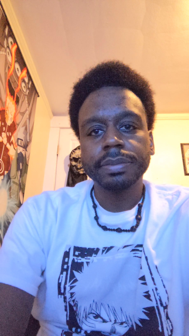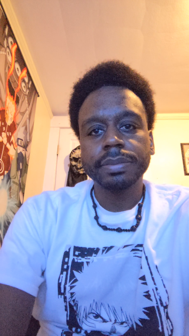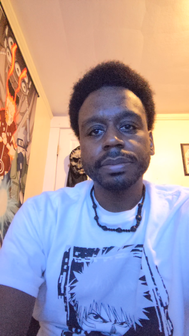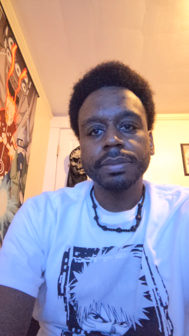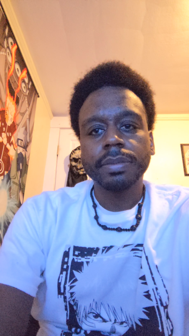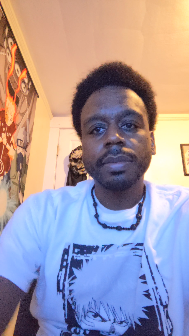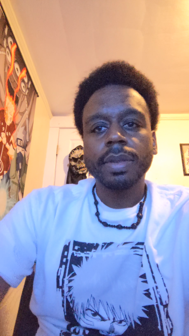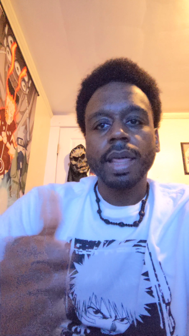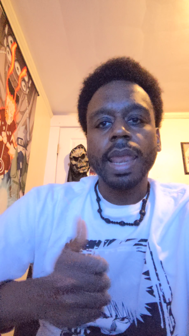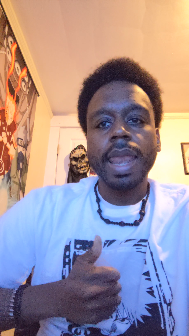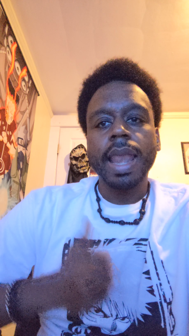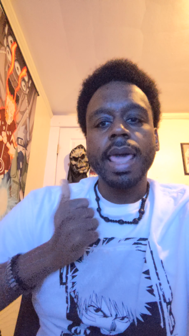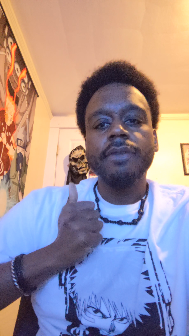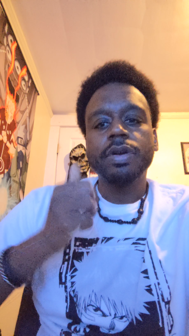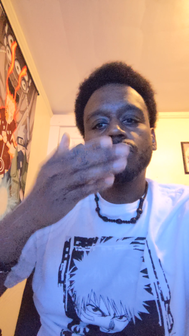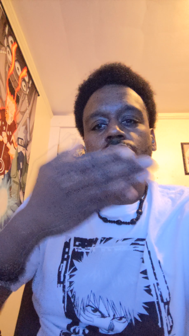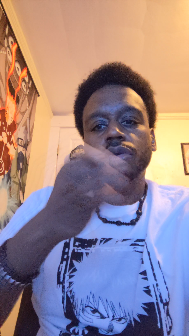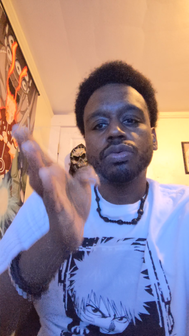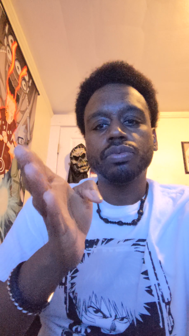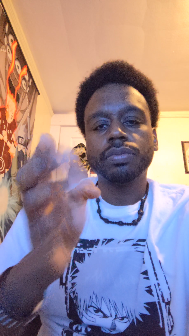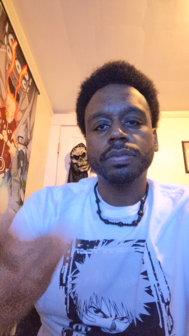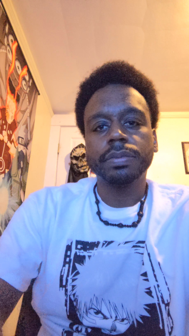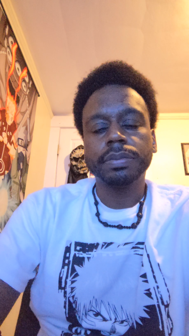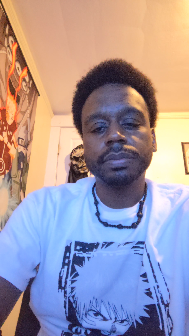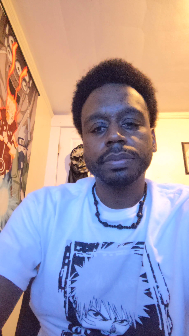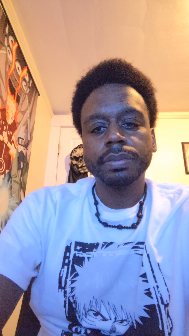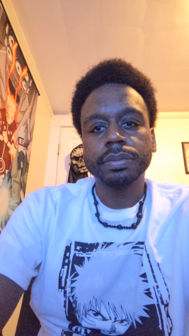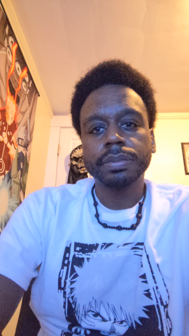living room